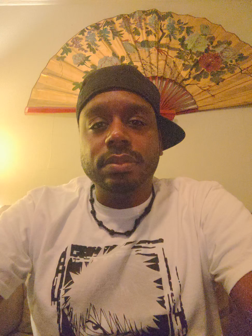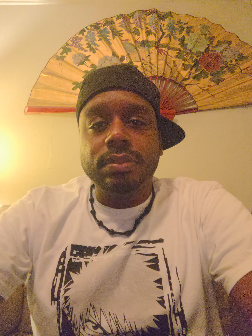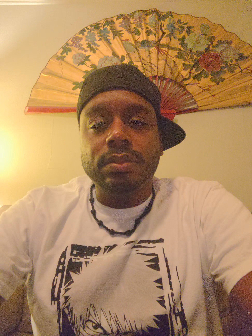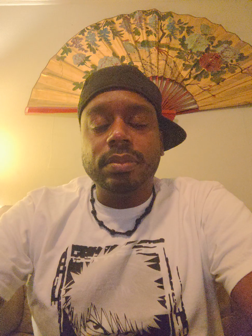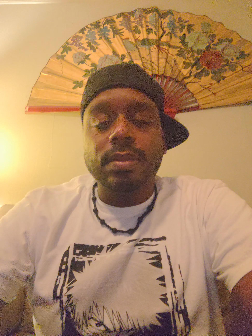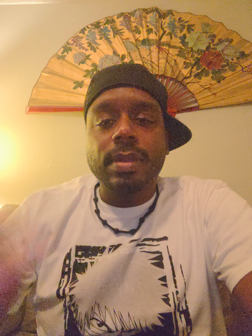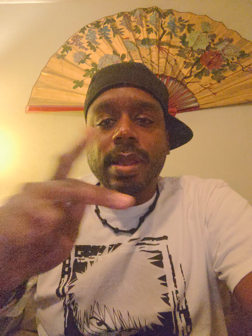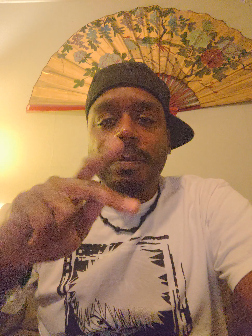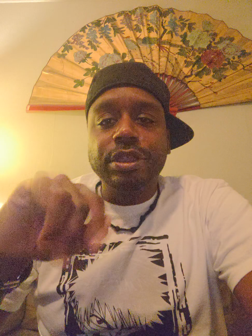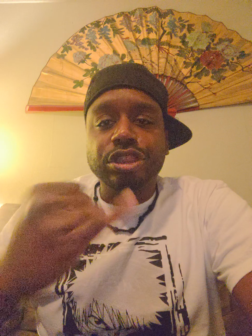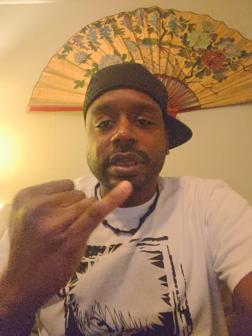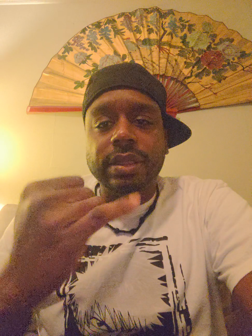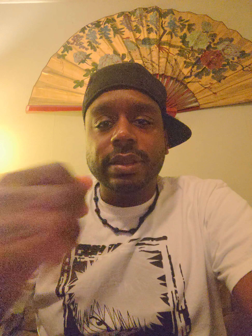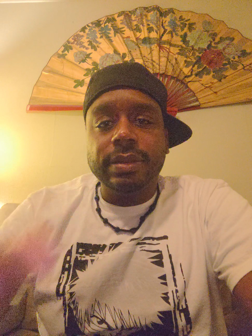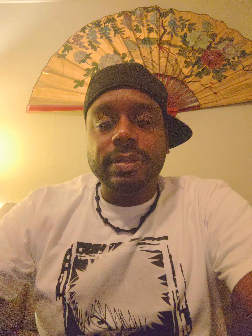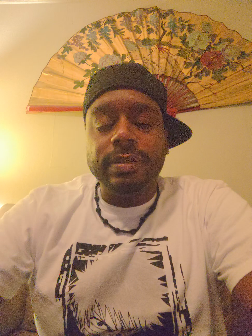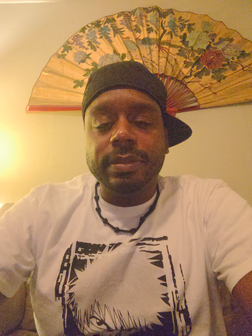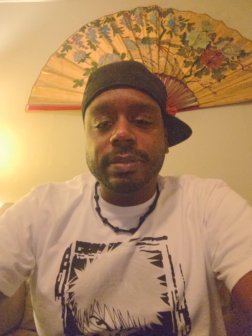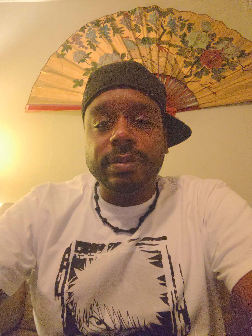pajamas